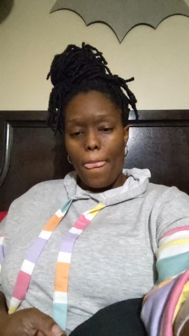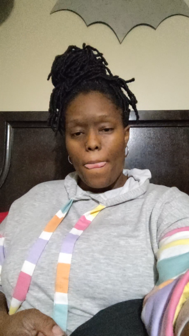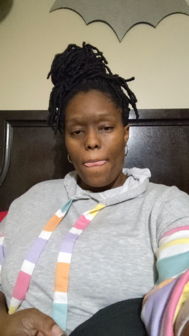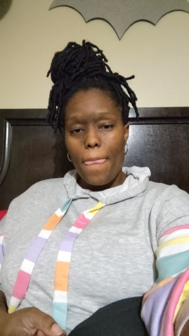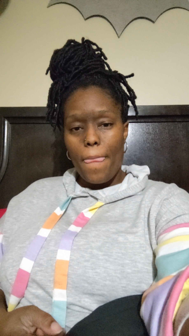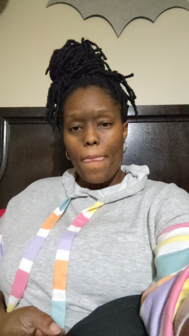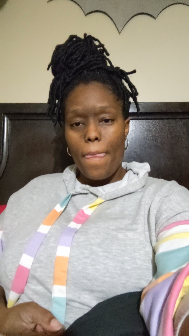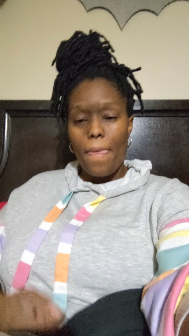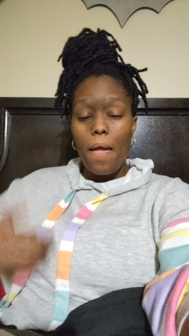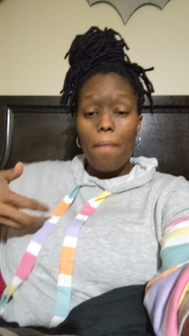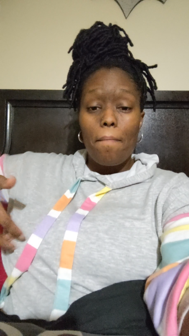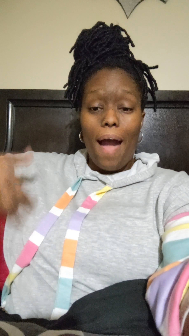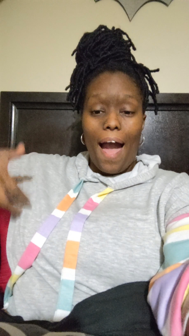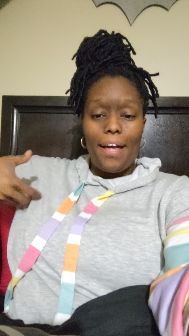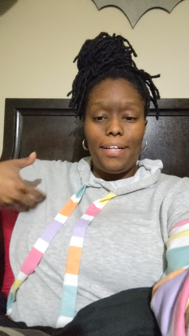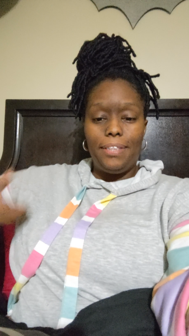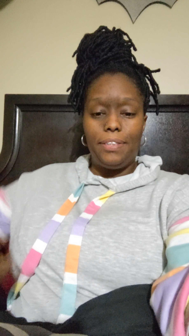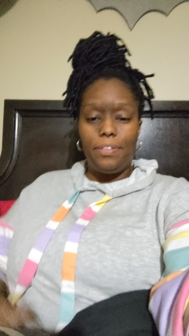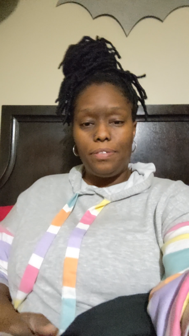monkey